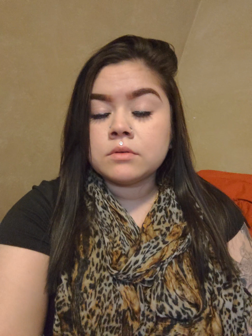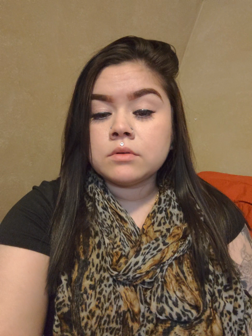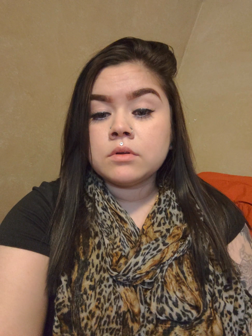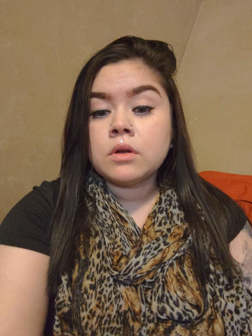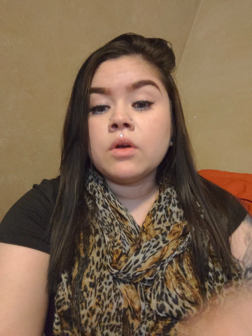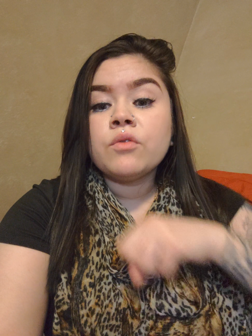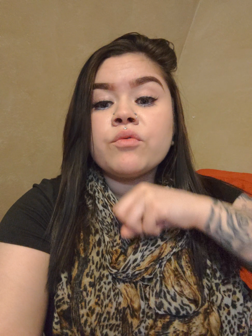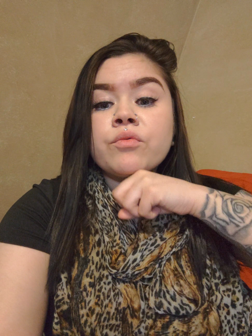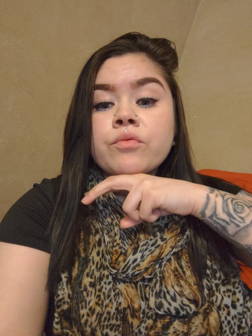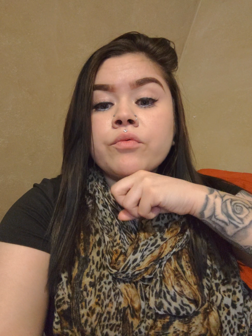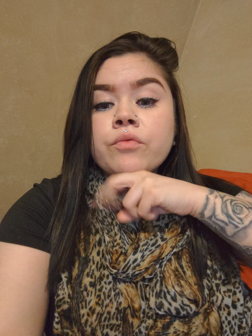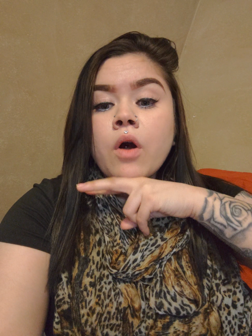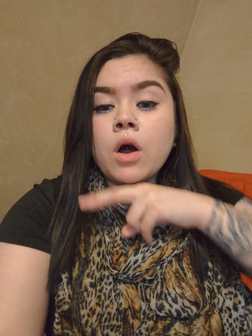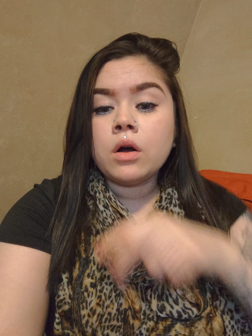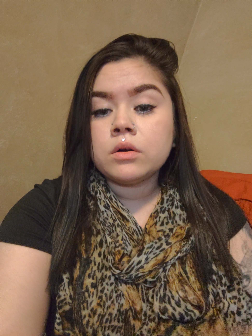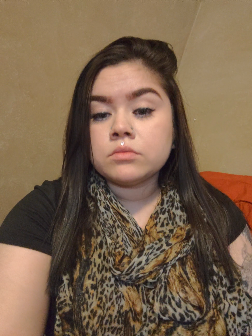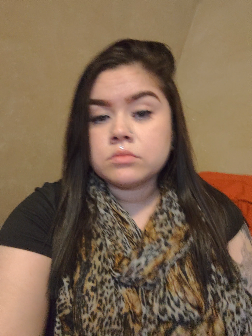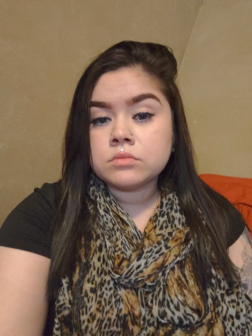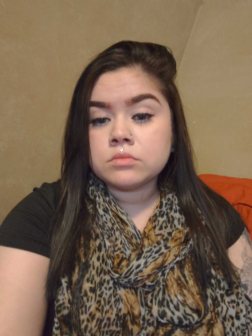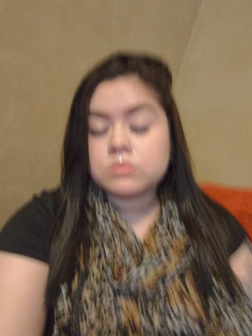frog